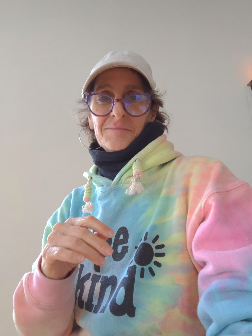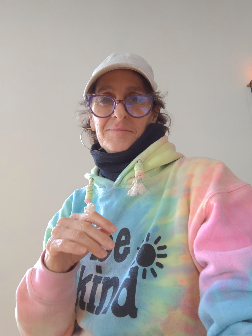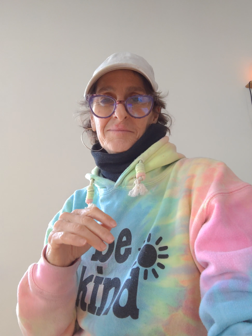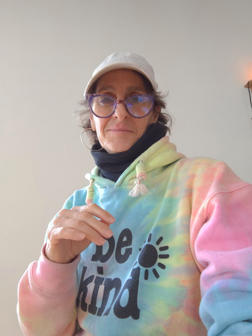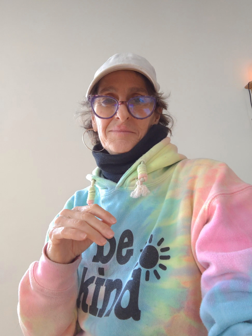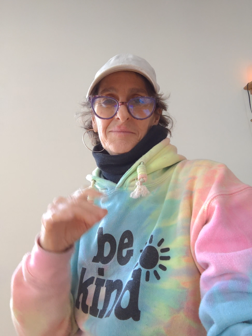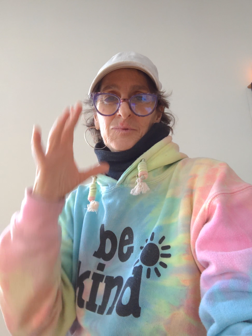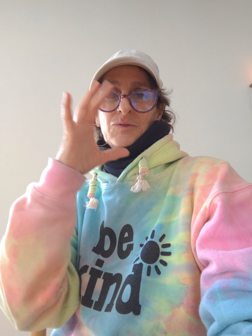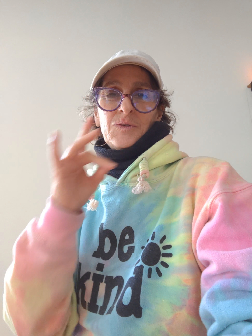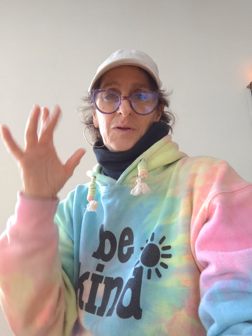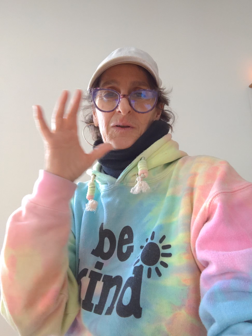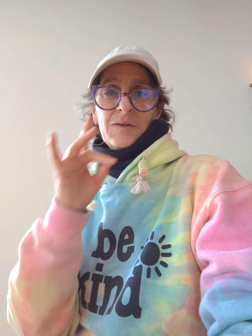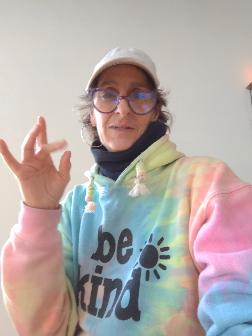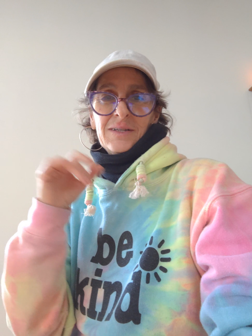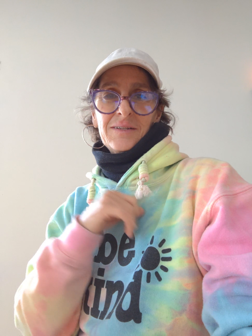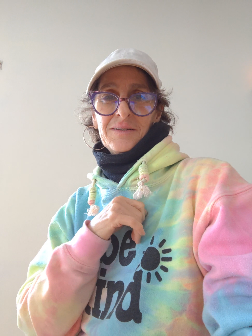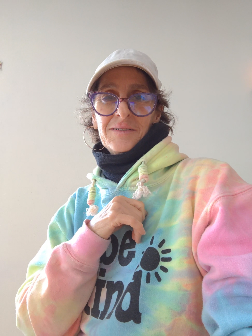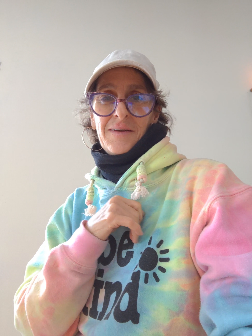story